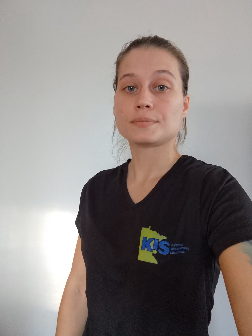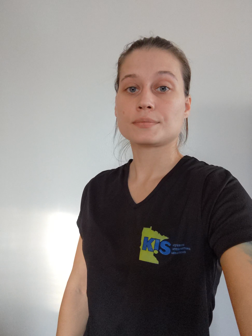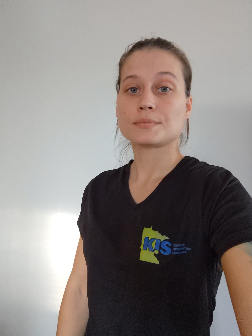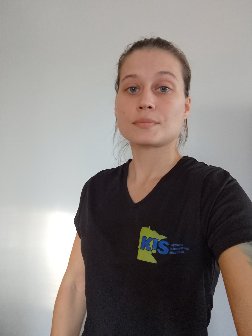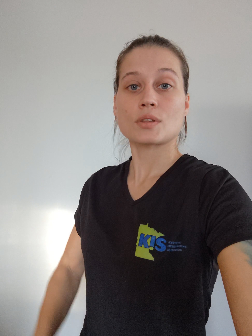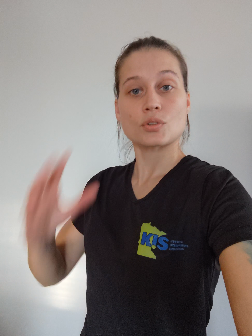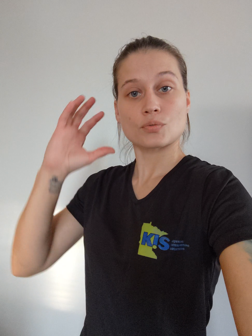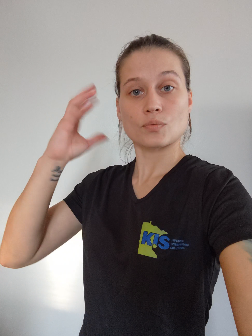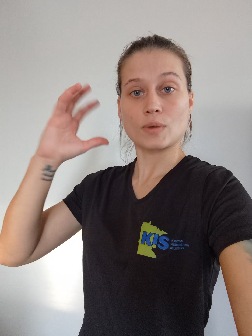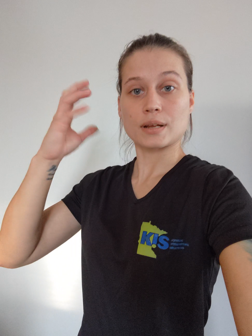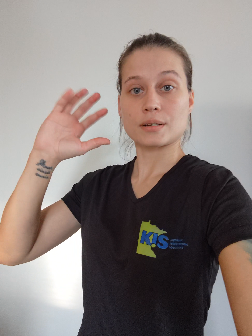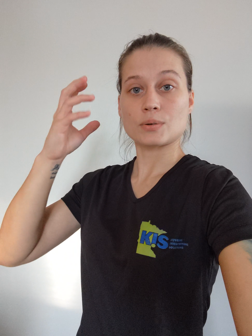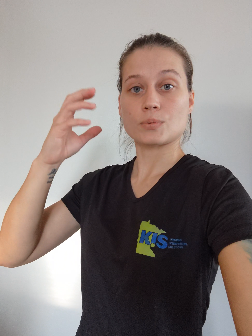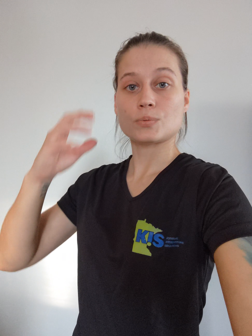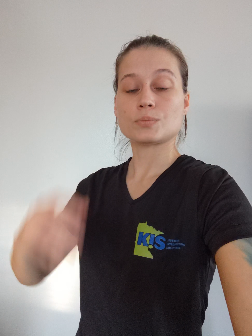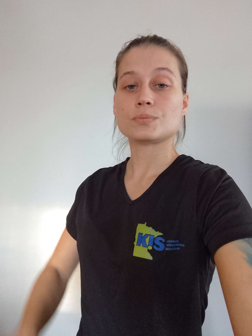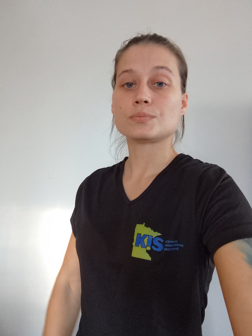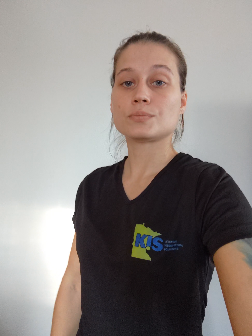radio